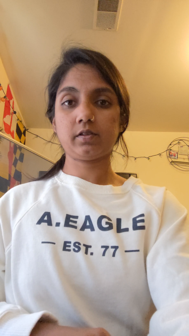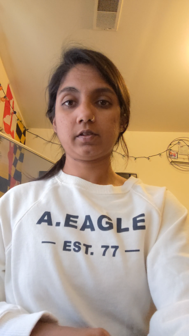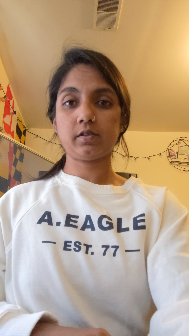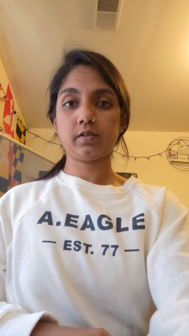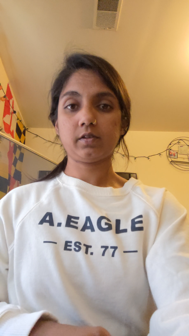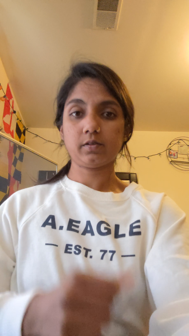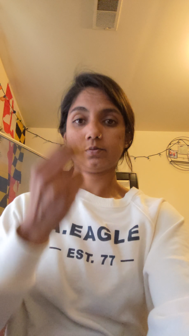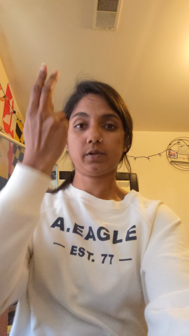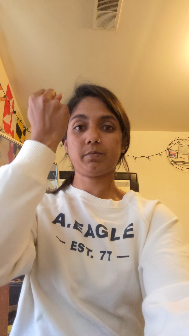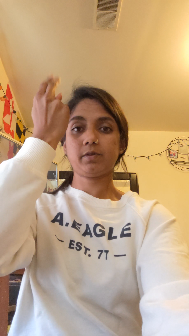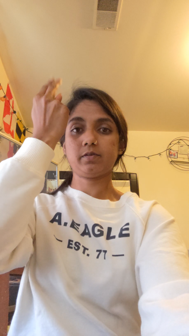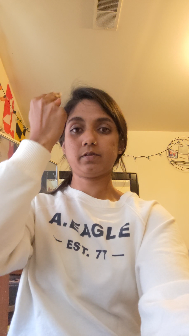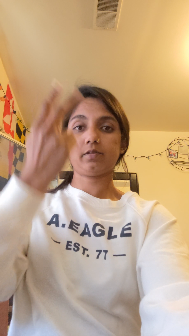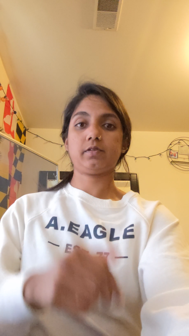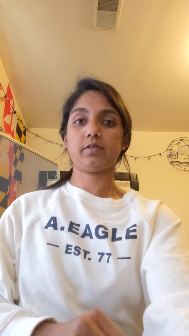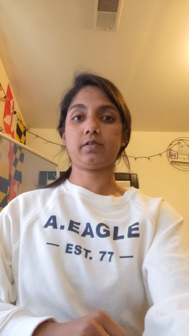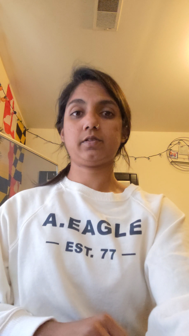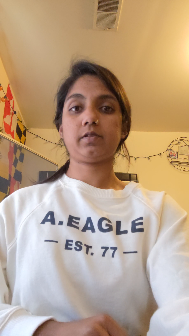rabbit